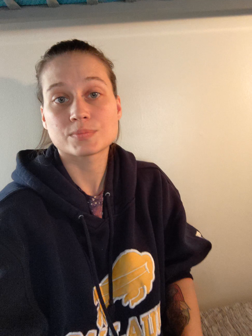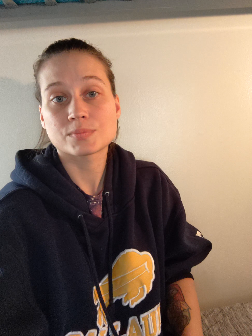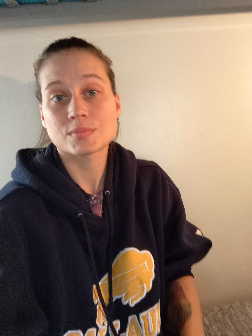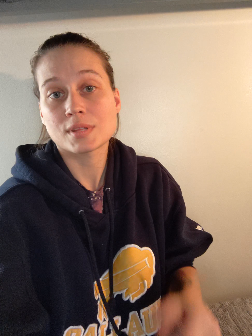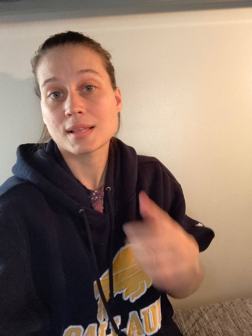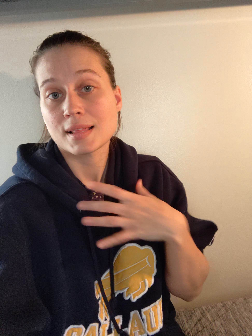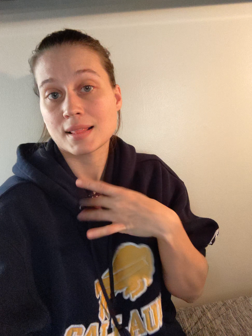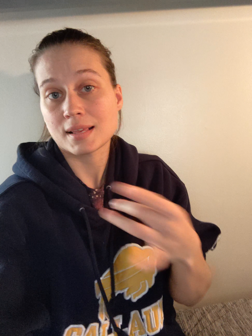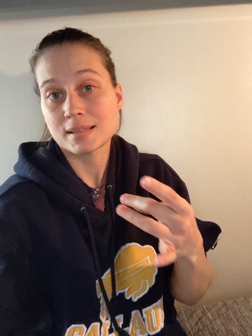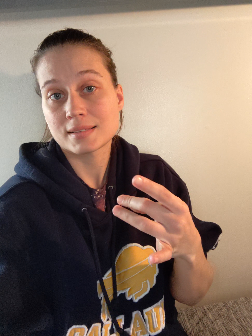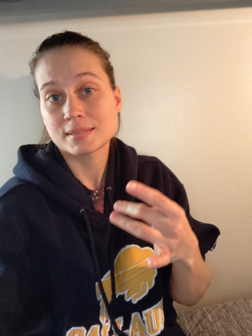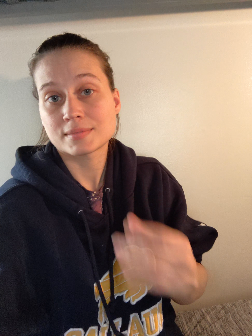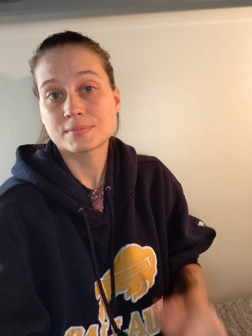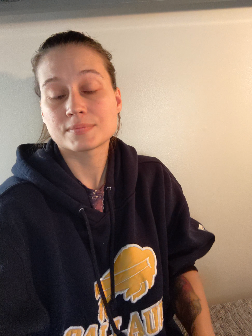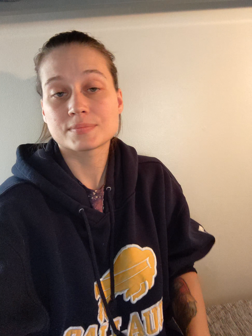like